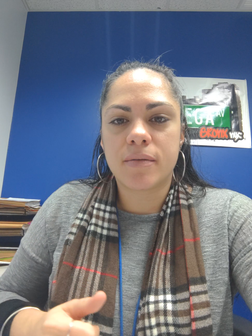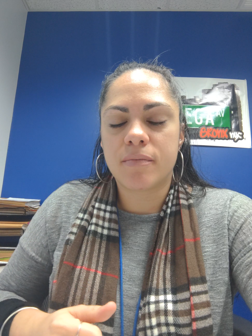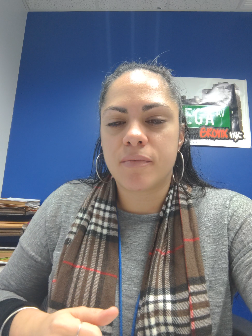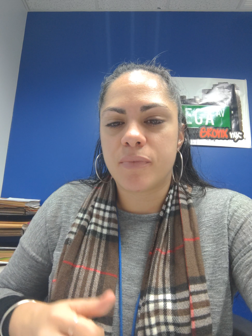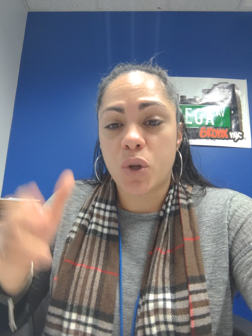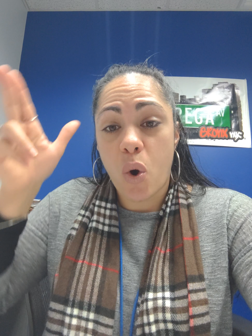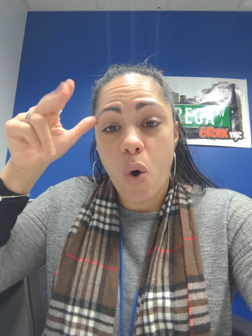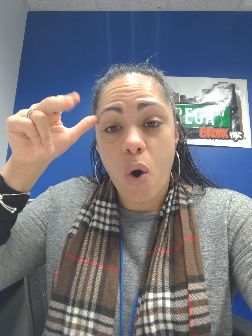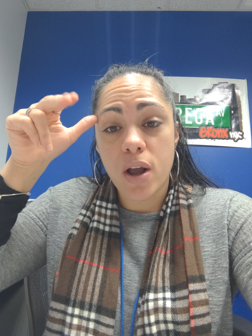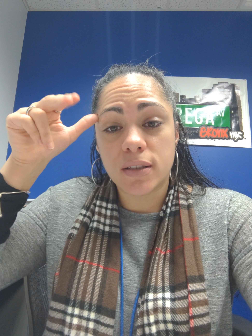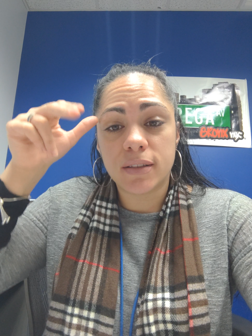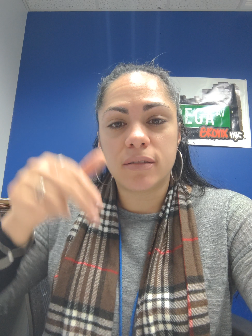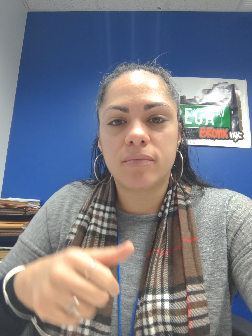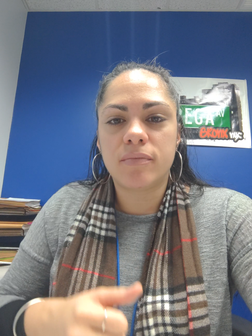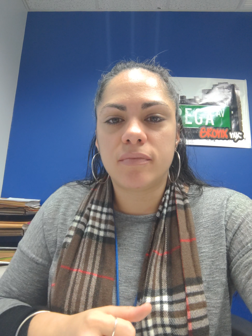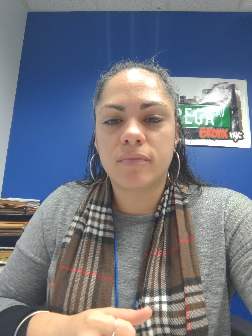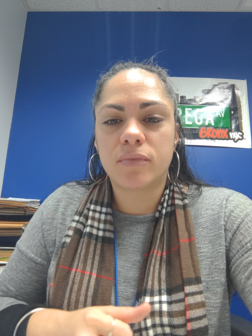horse